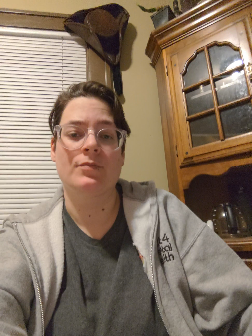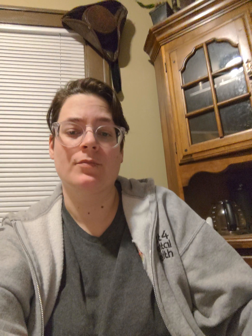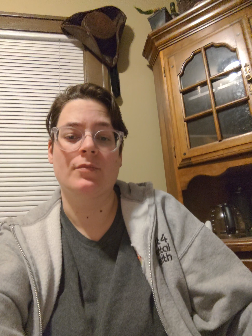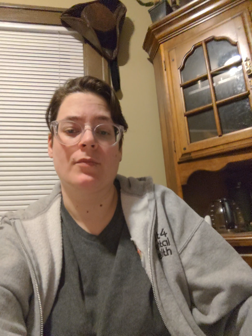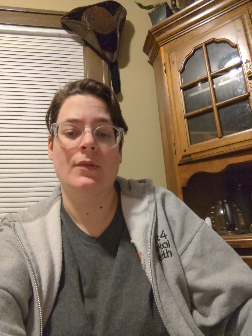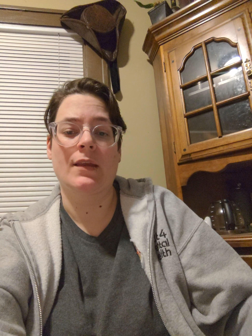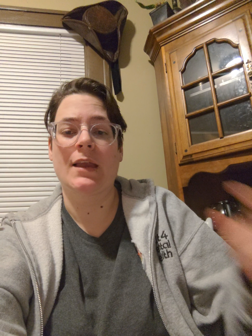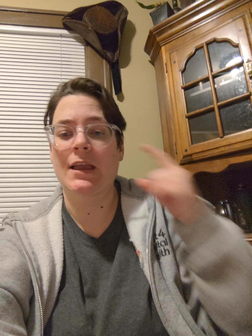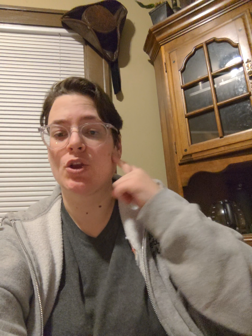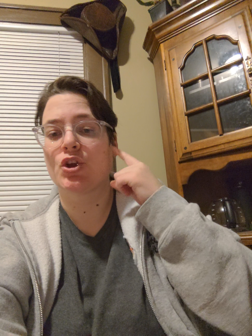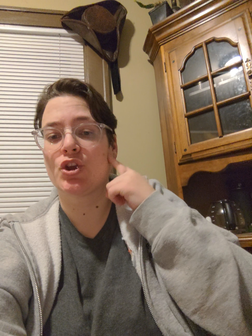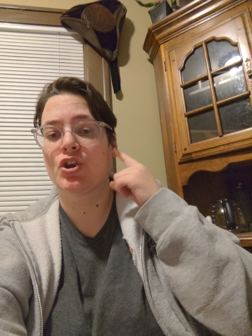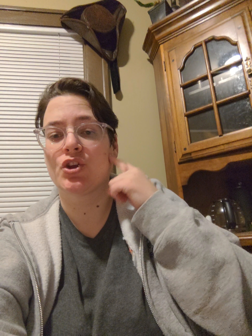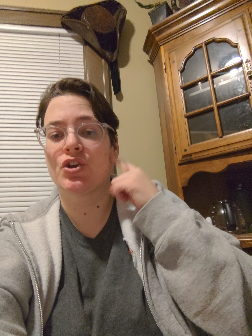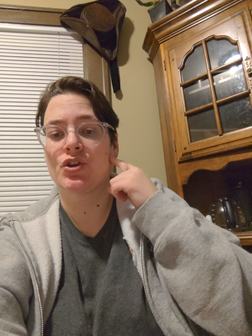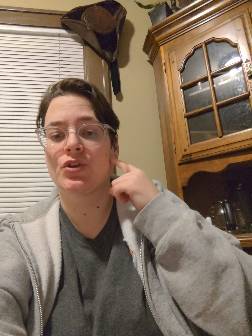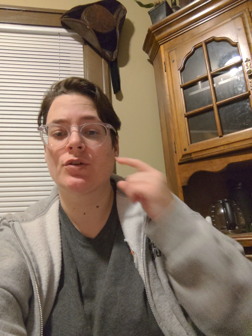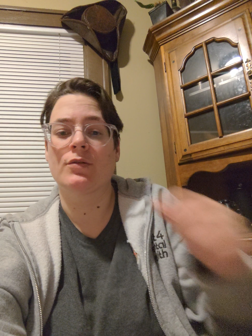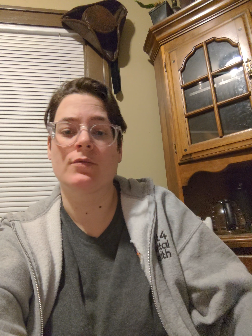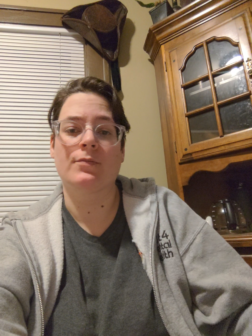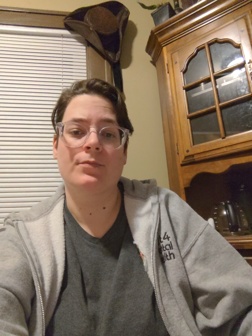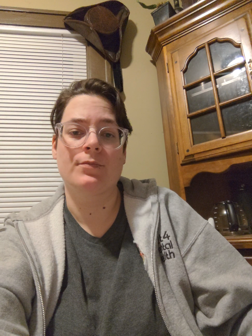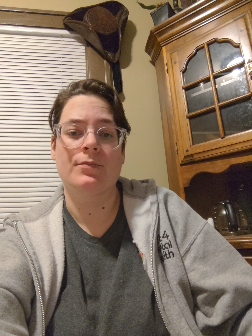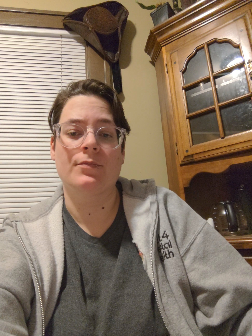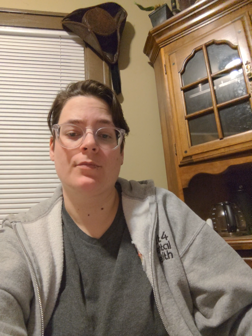hear